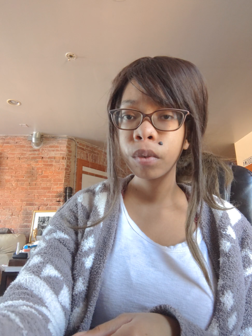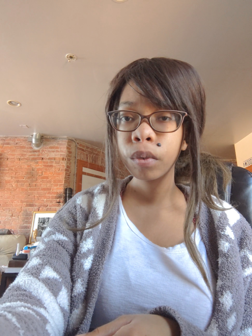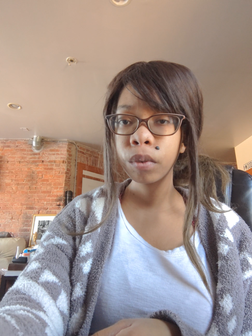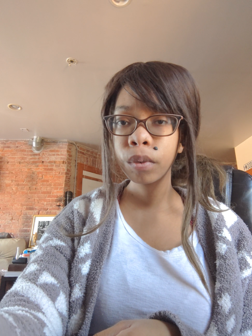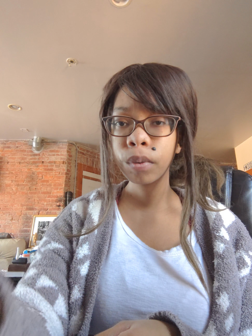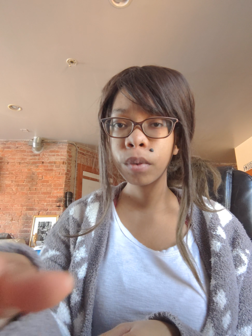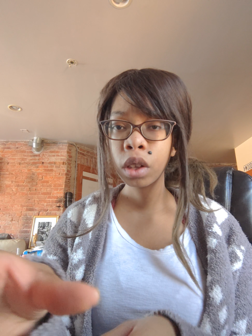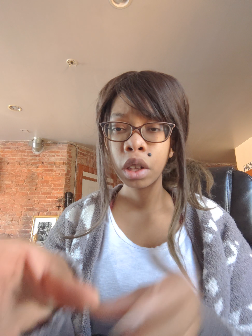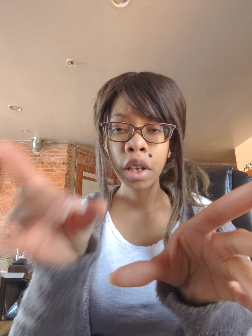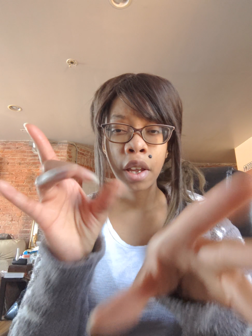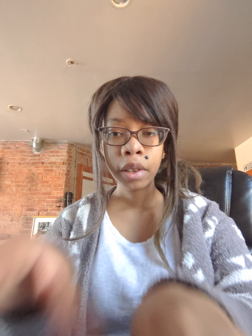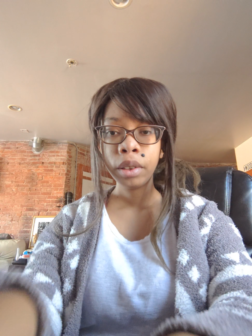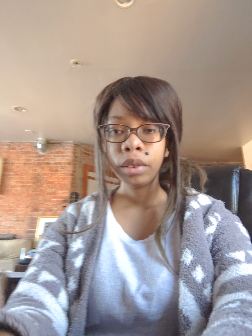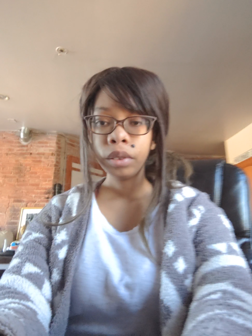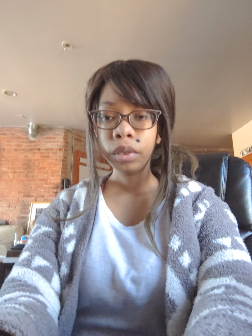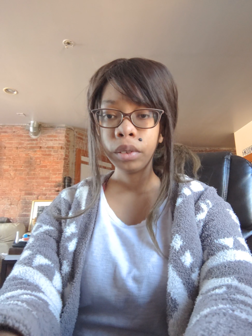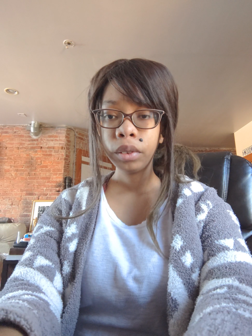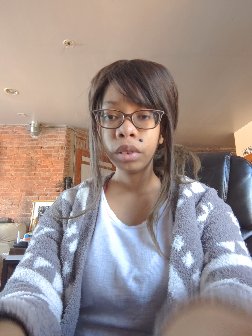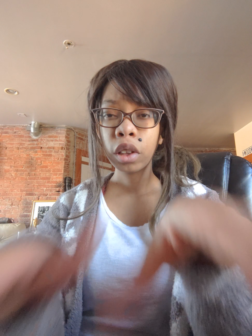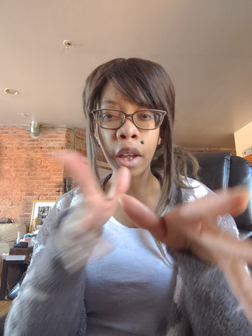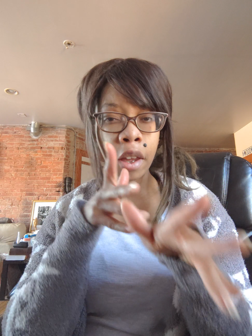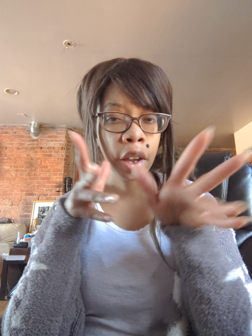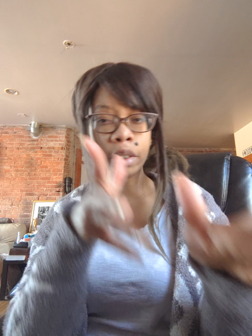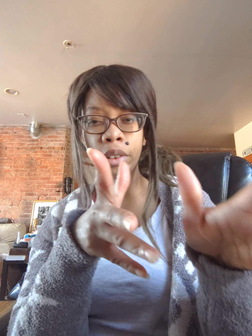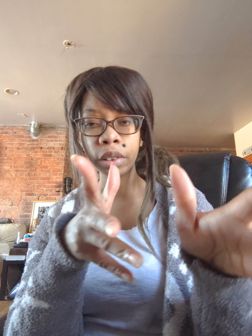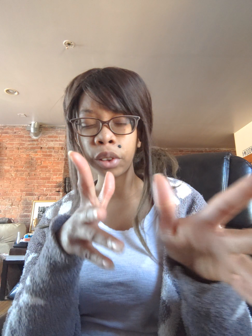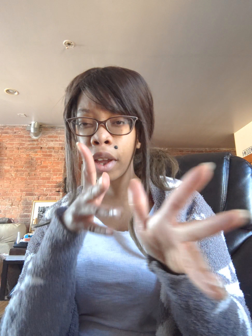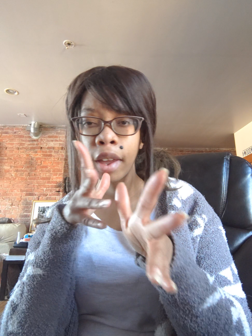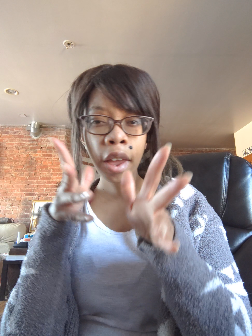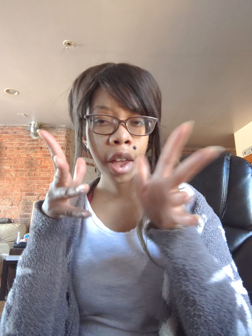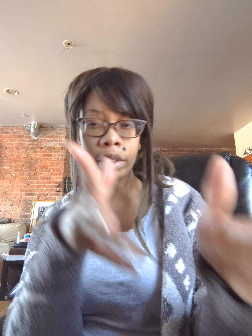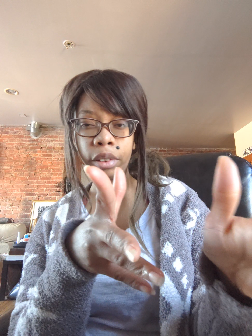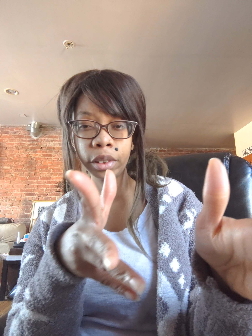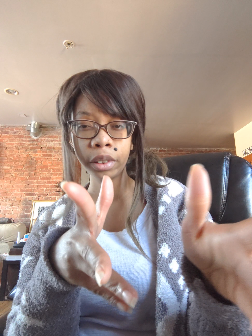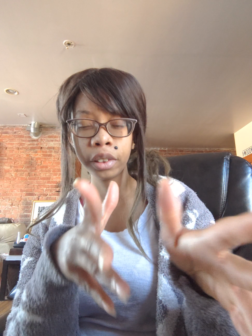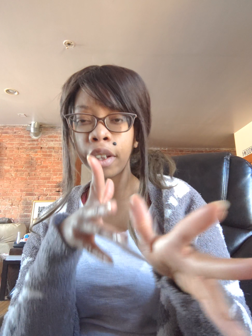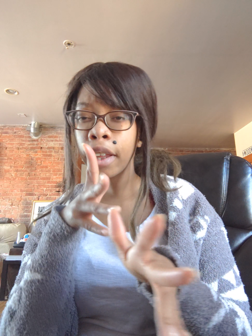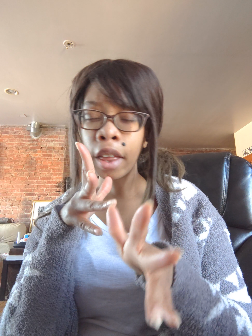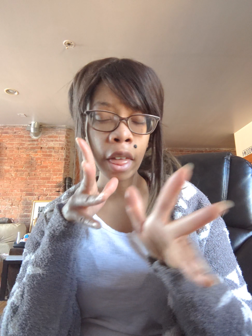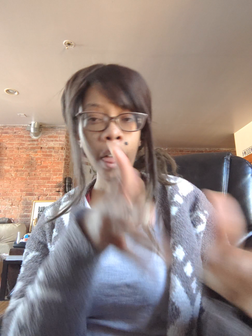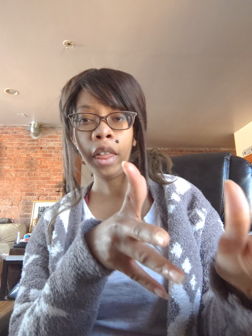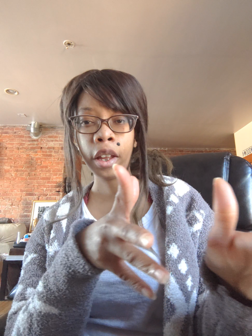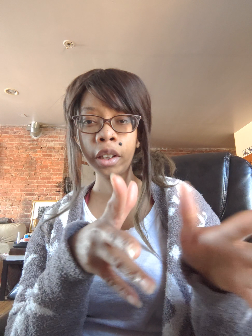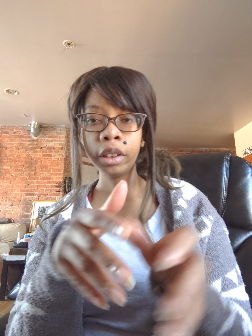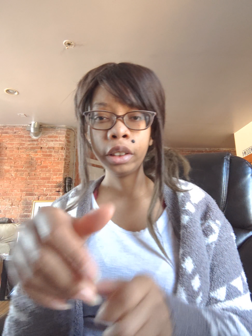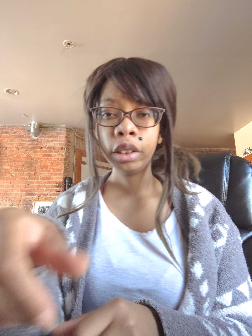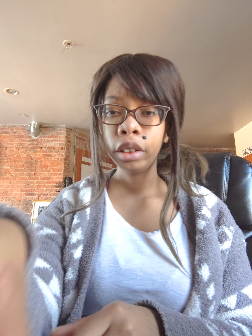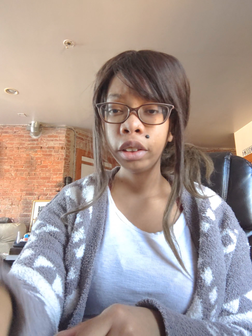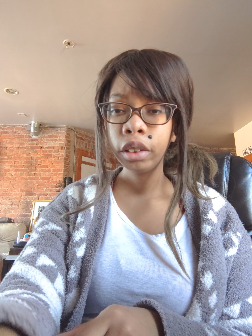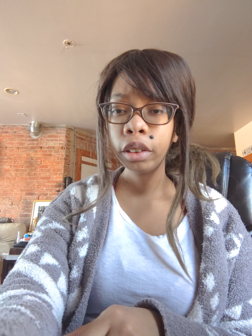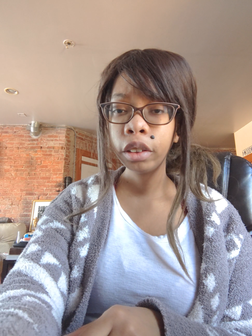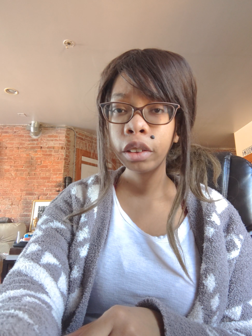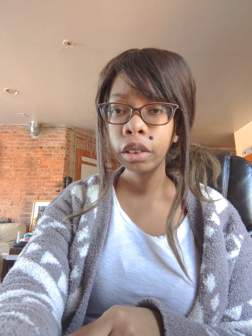hate